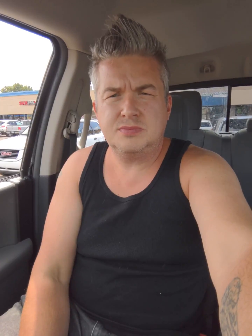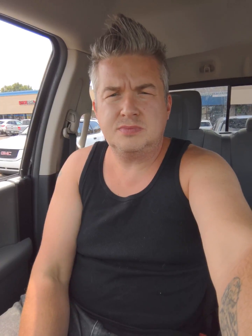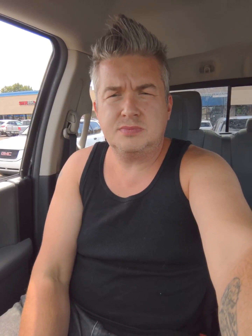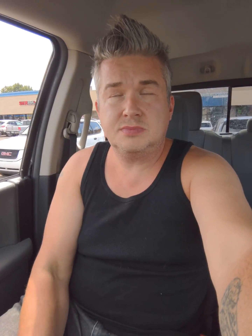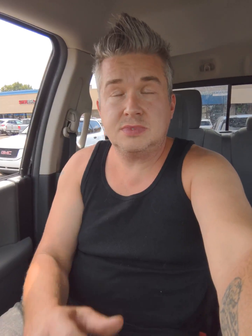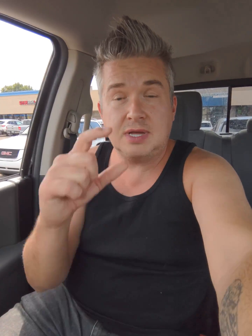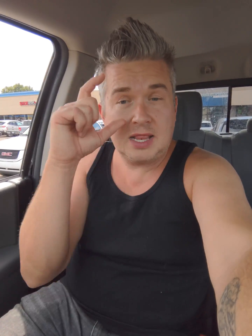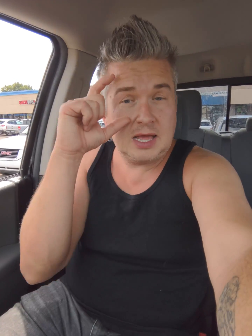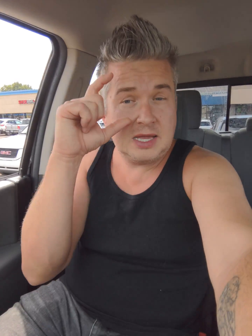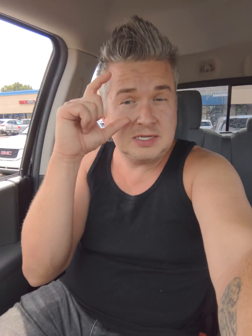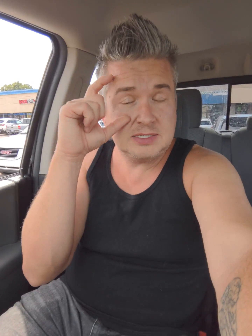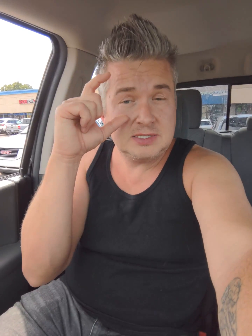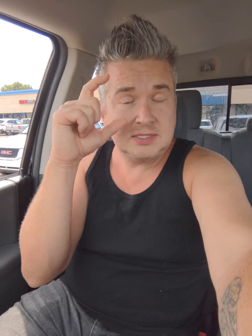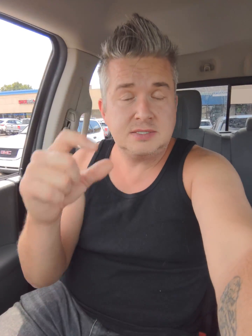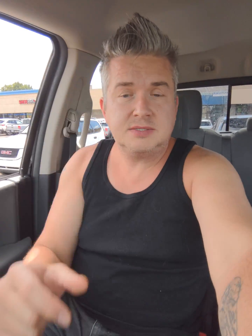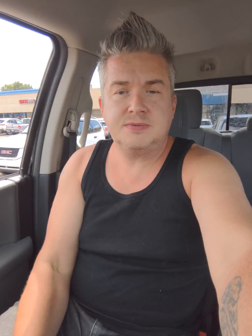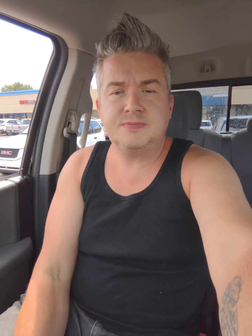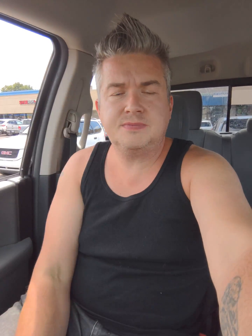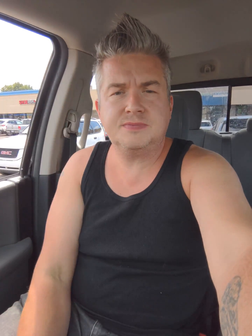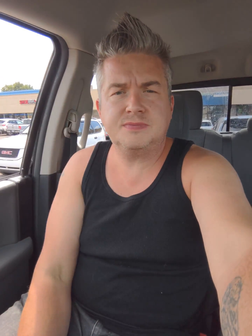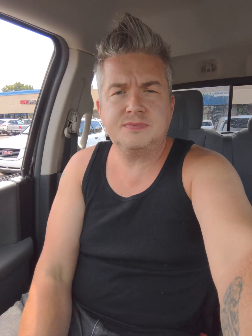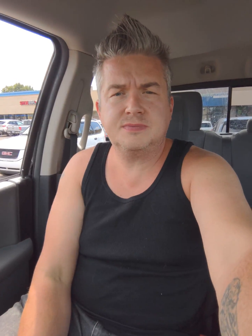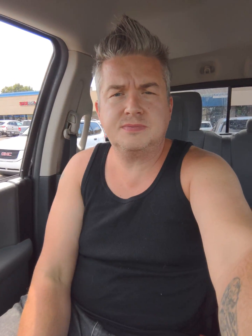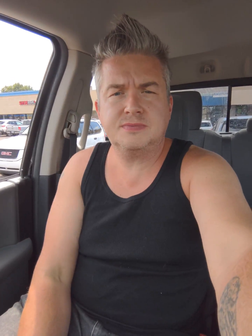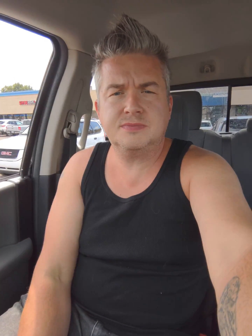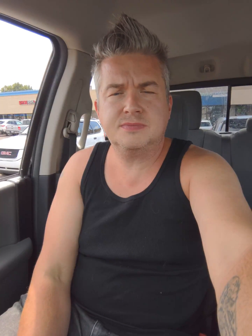glasses